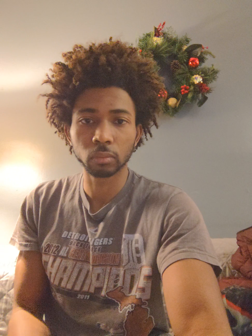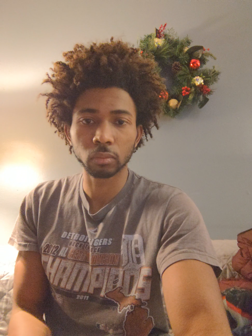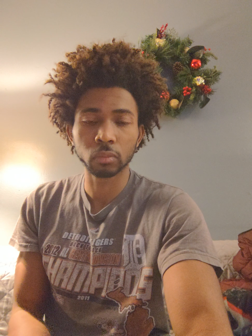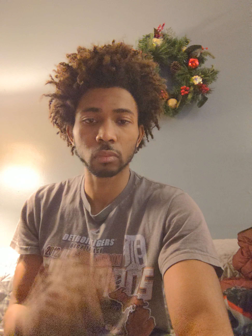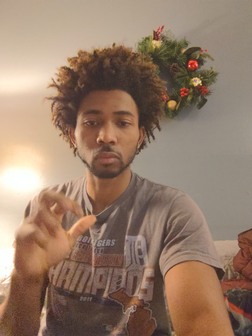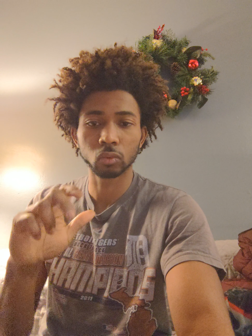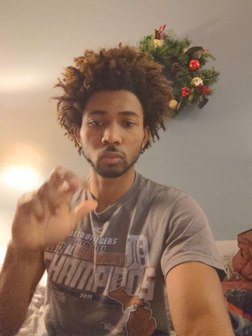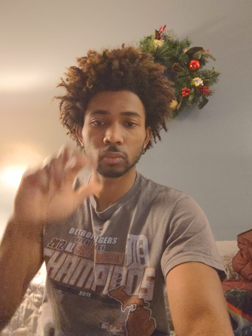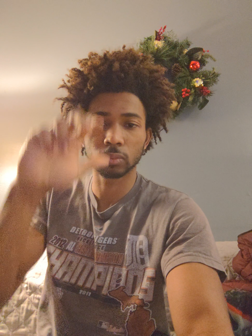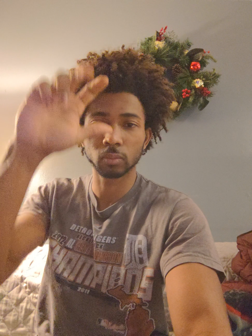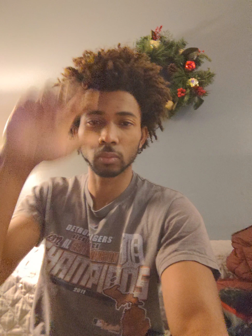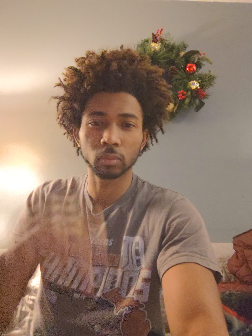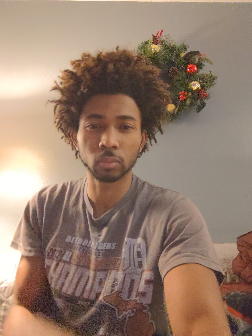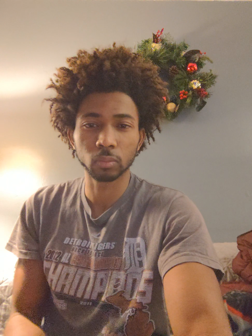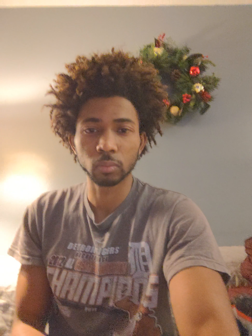stairs